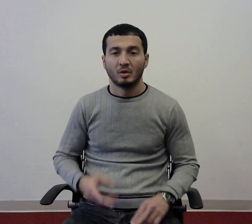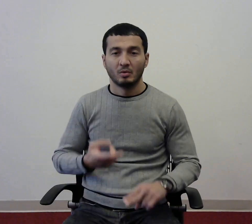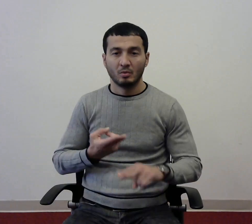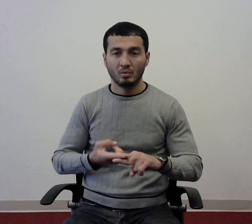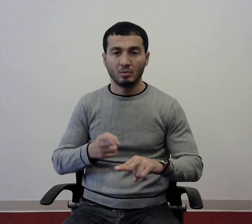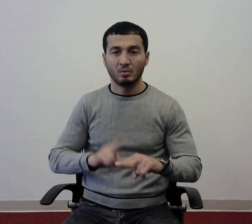bu